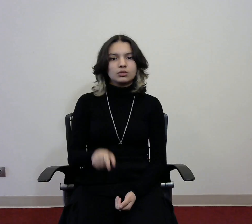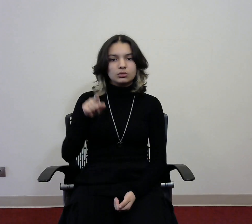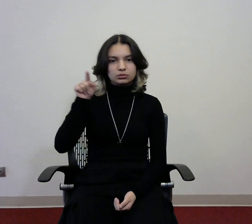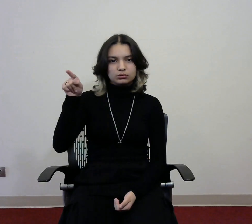O